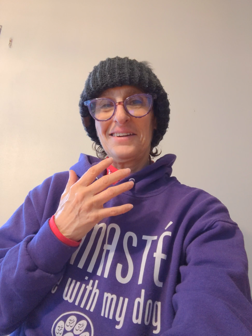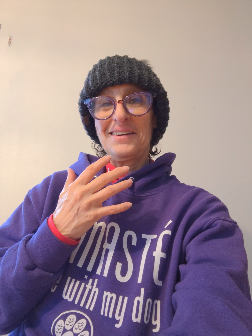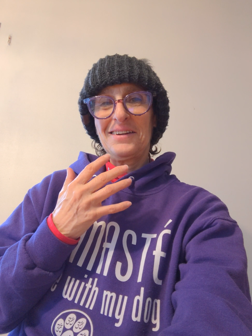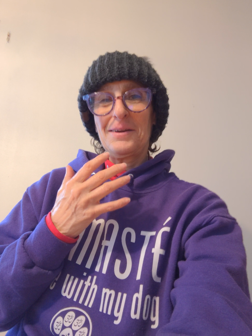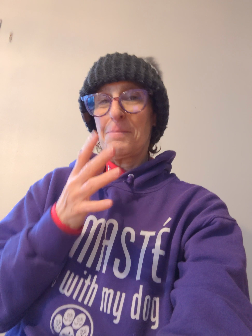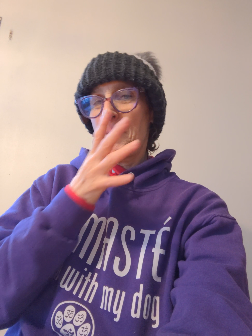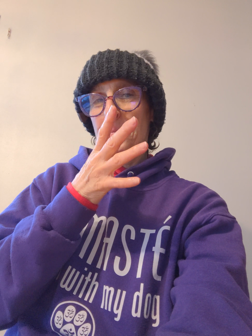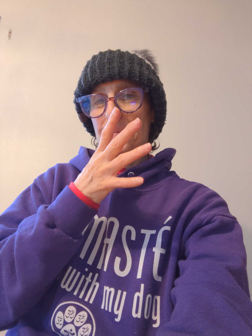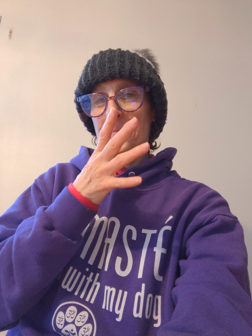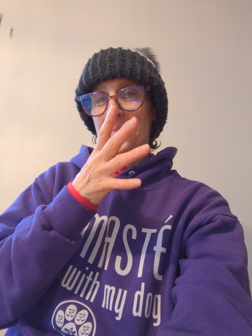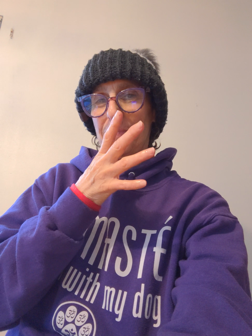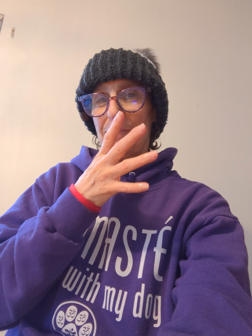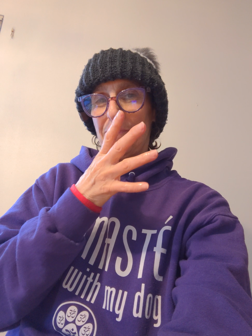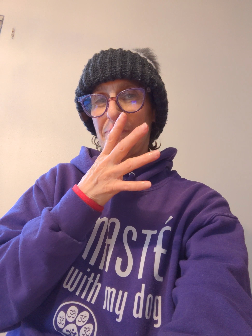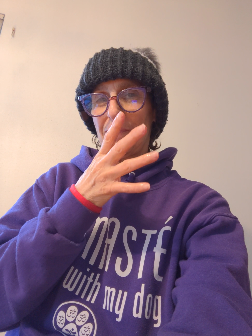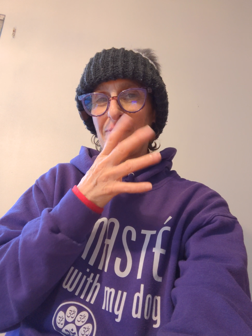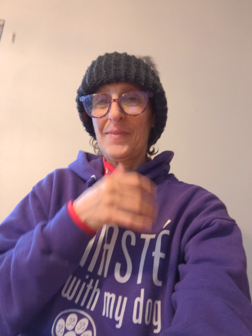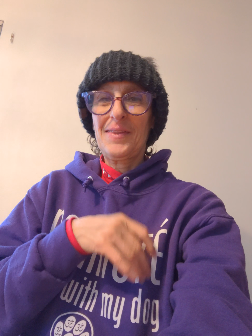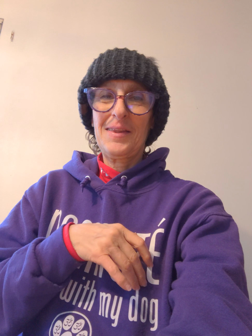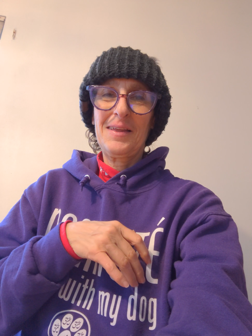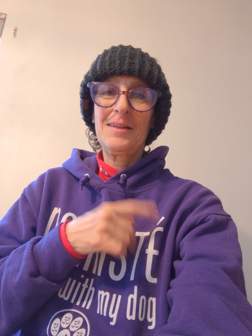mom